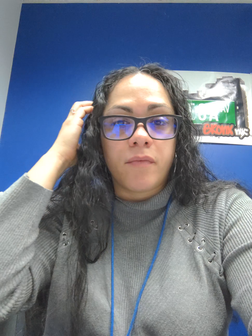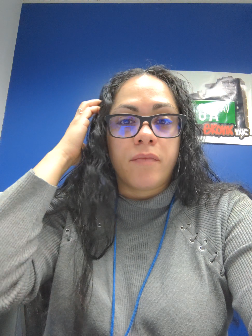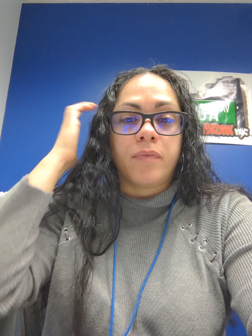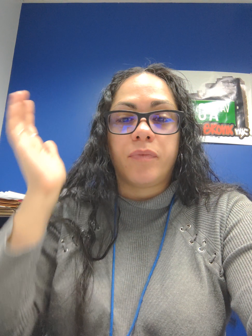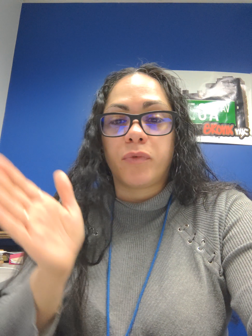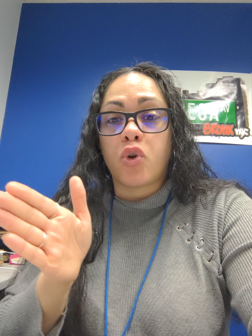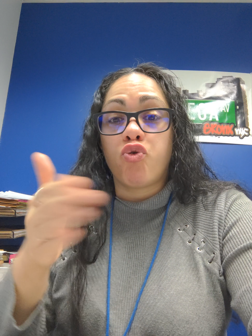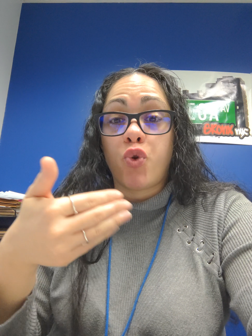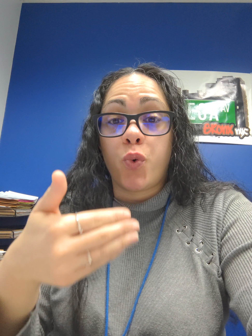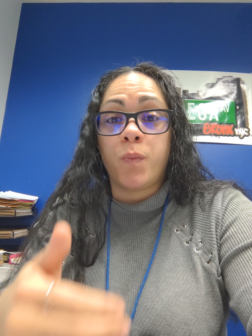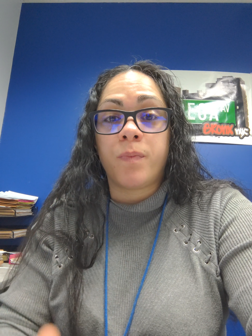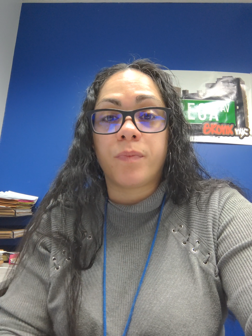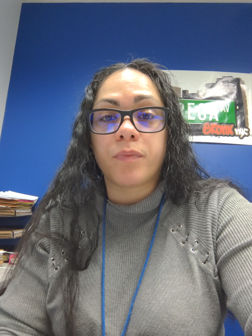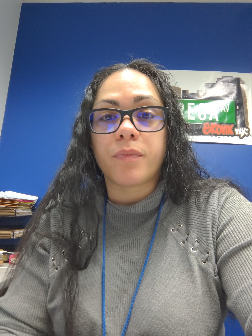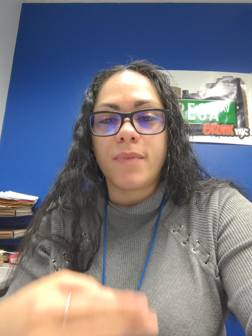room